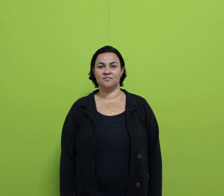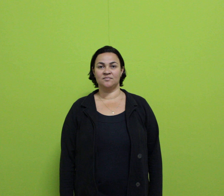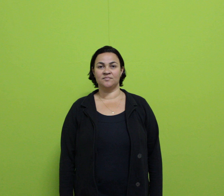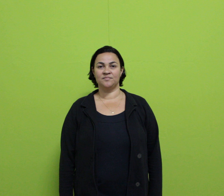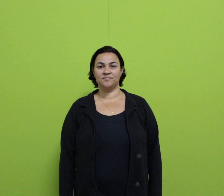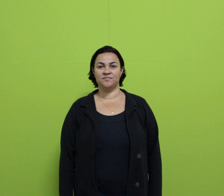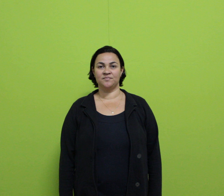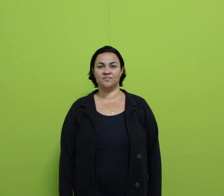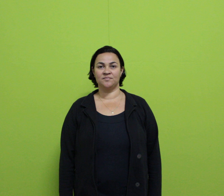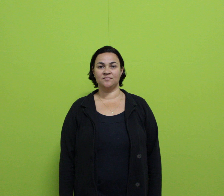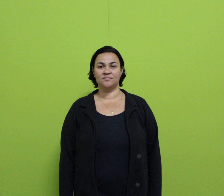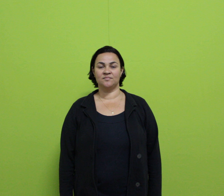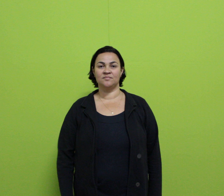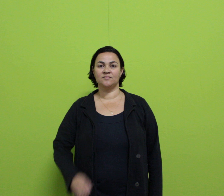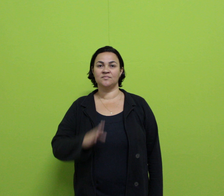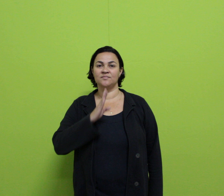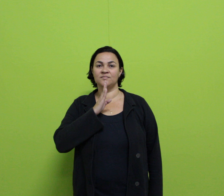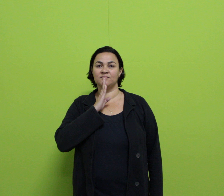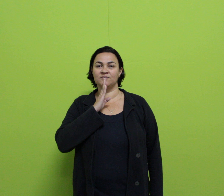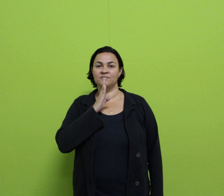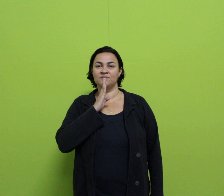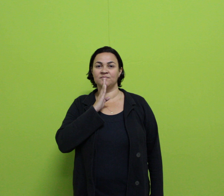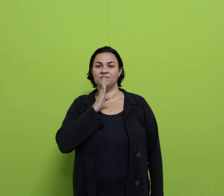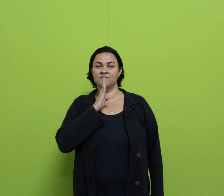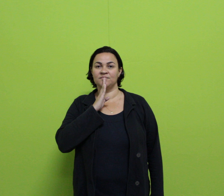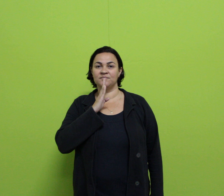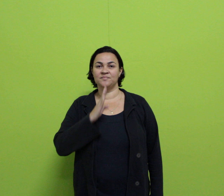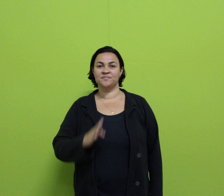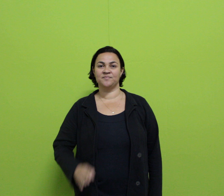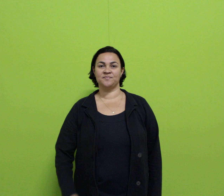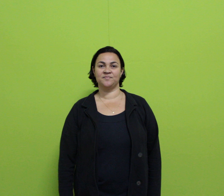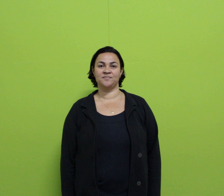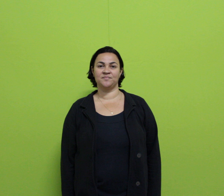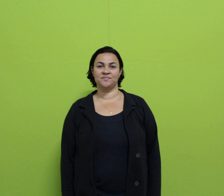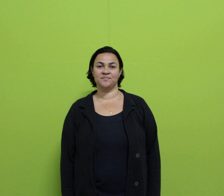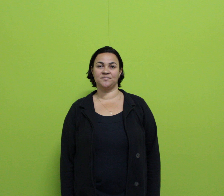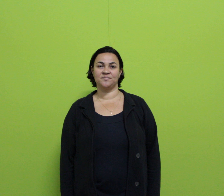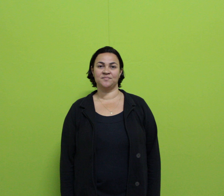conhecer